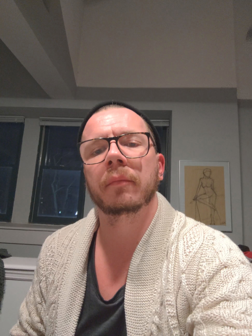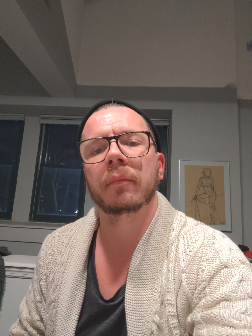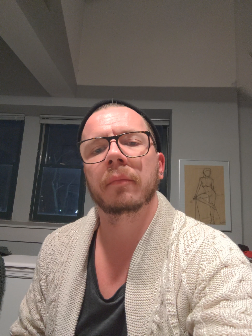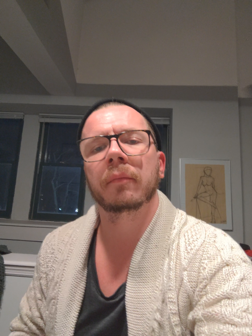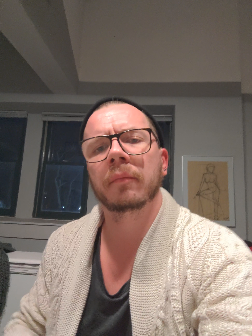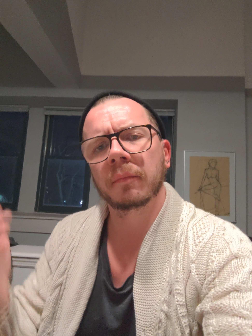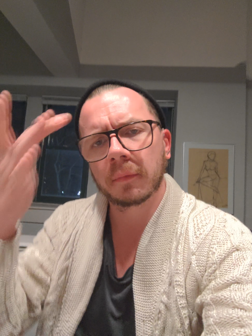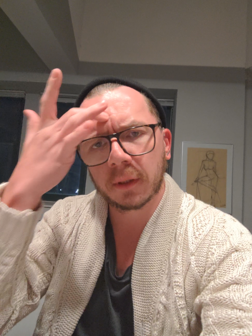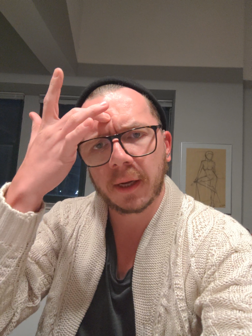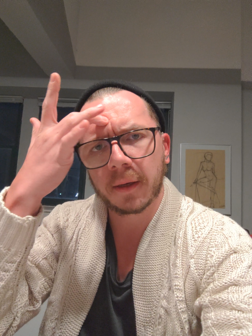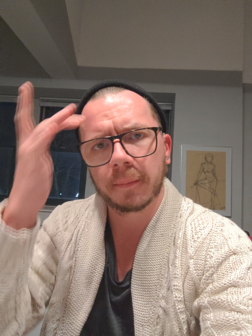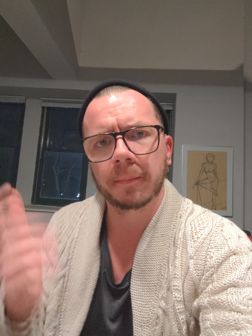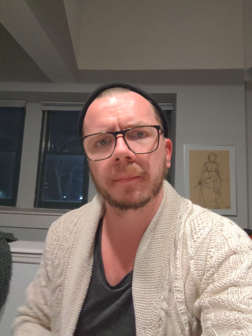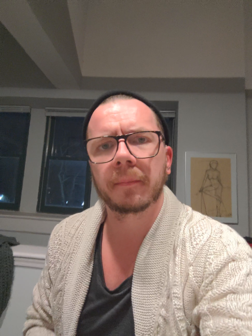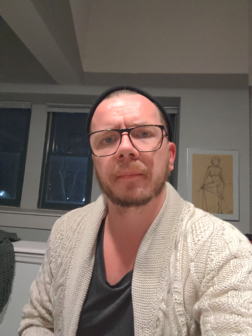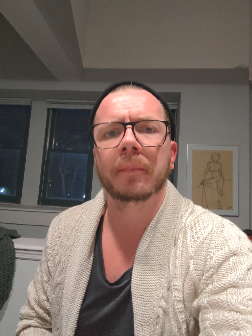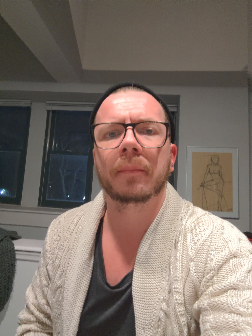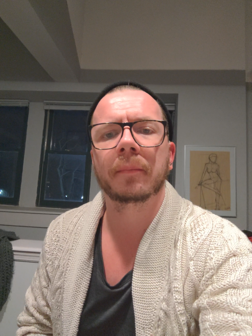sick